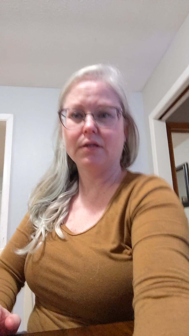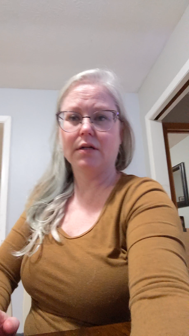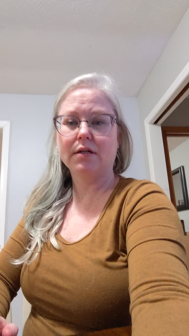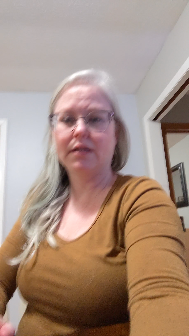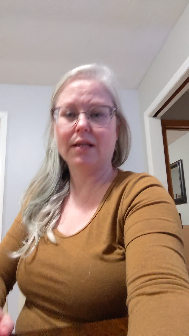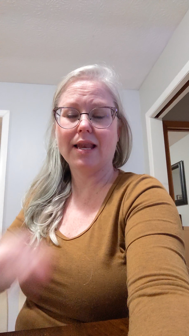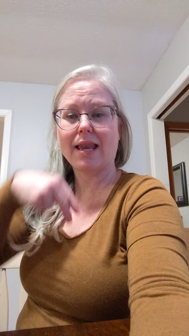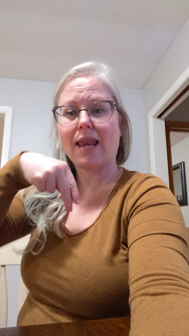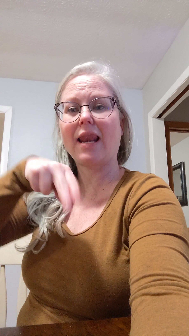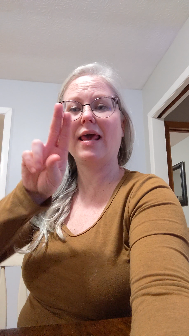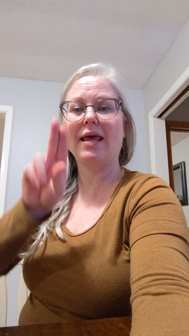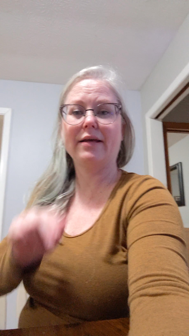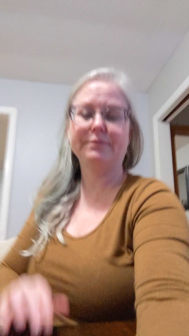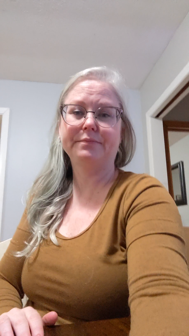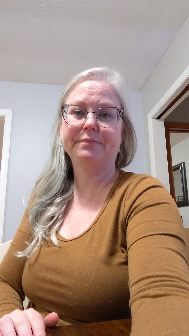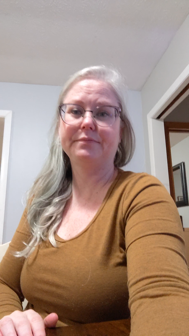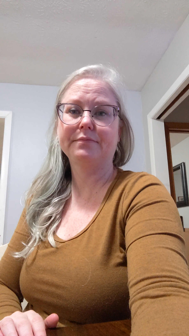lick